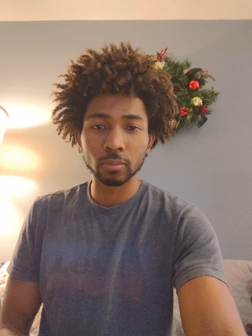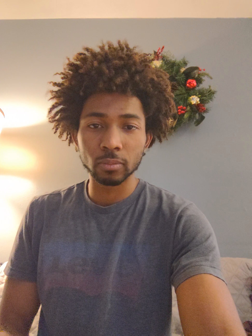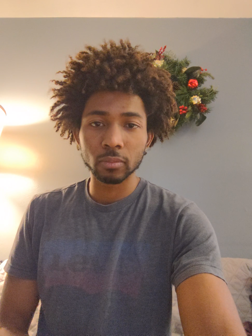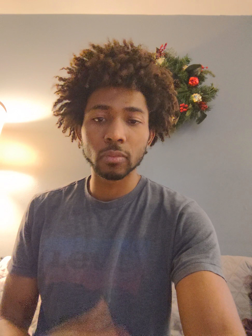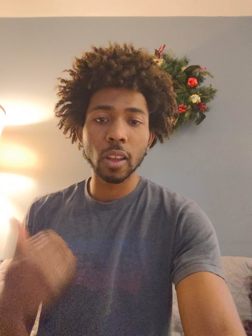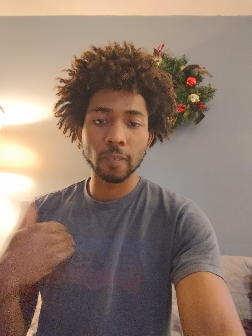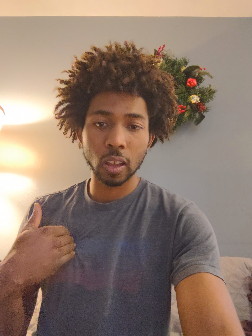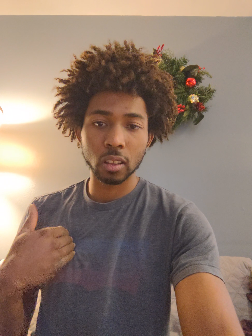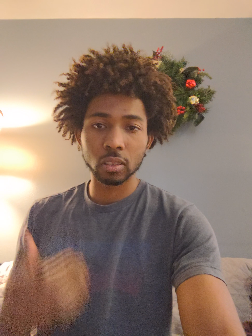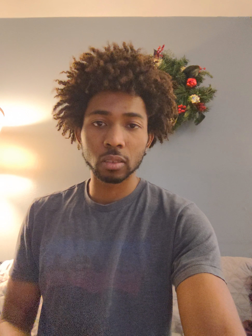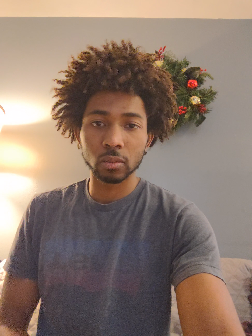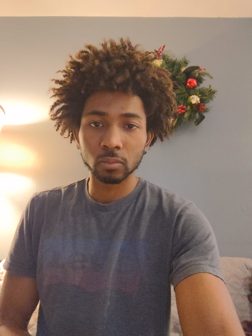have to